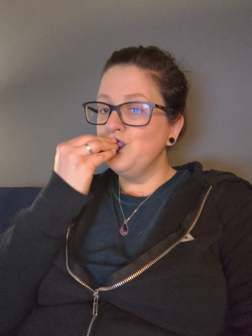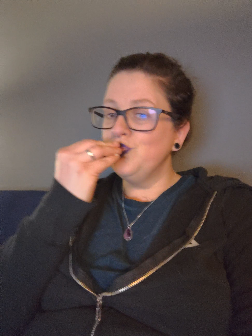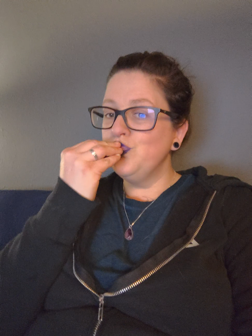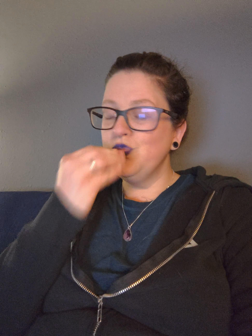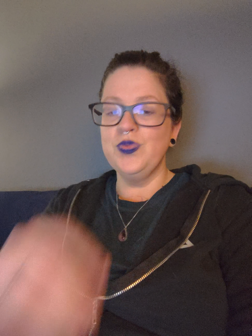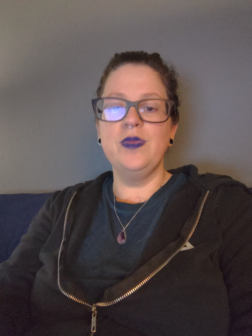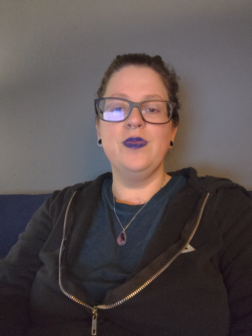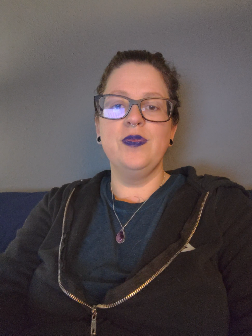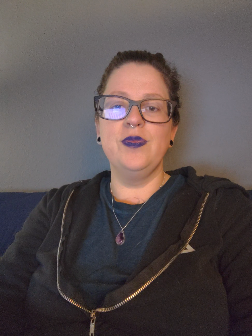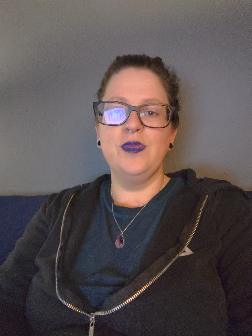food